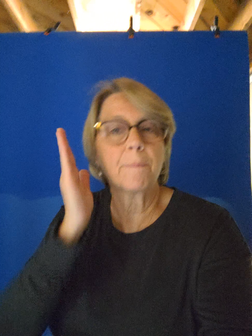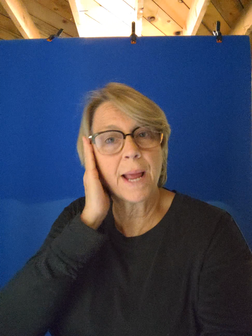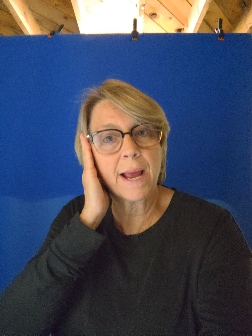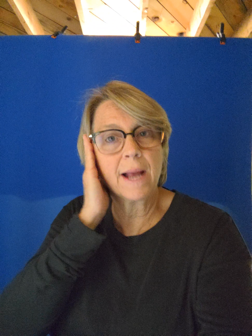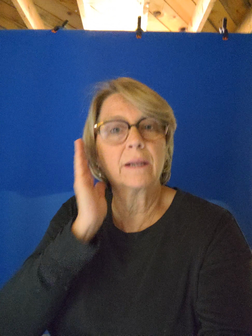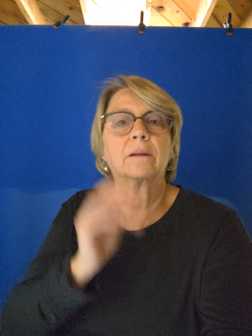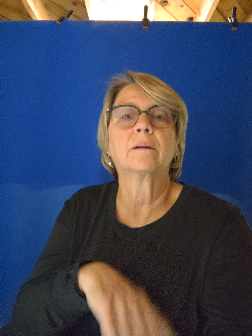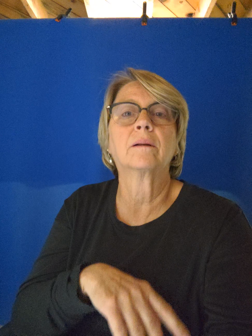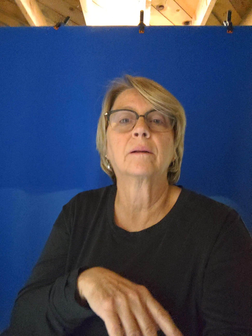bed